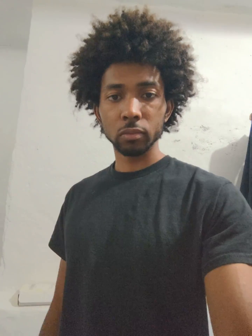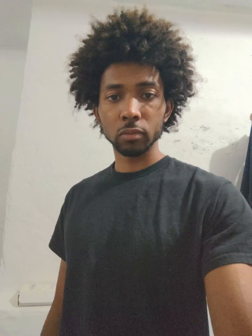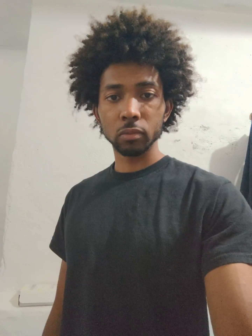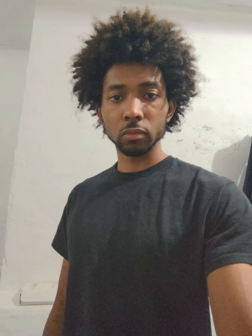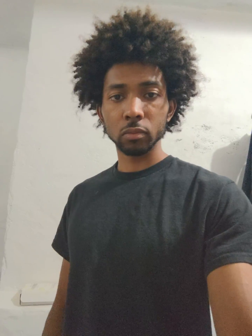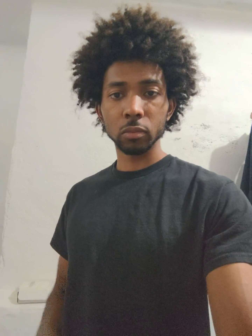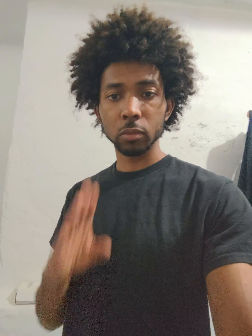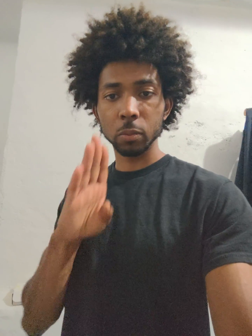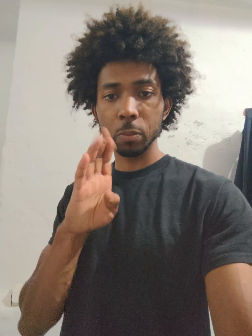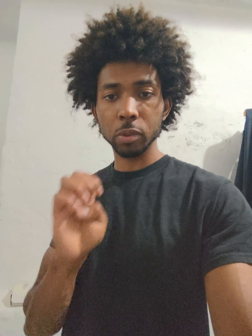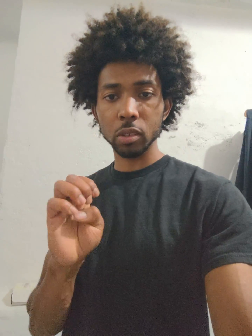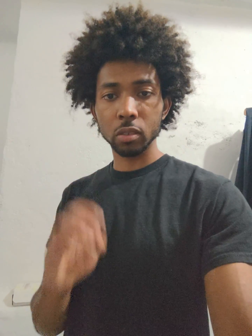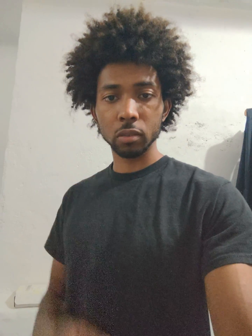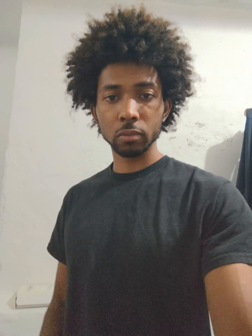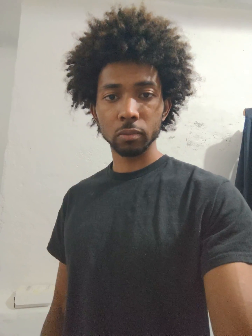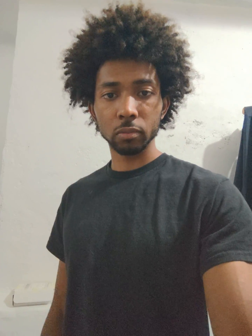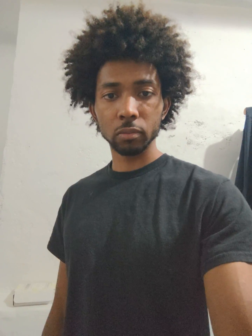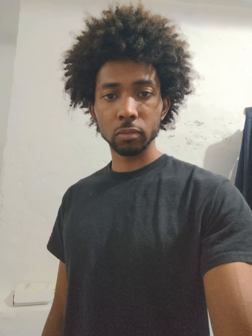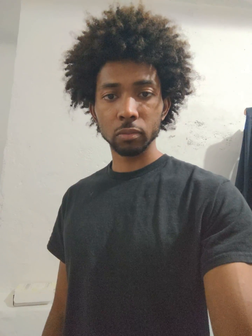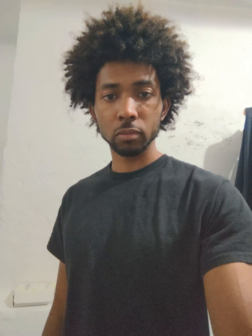be